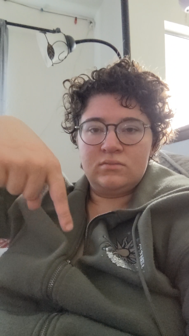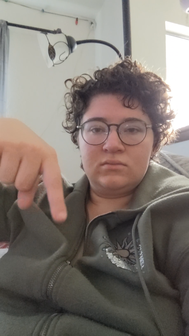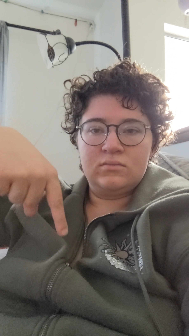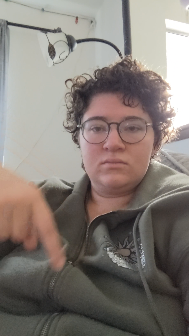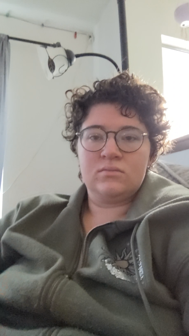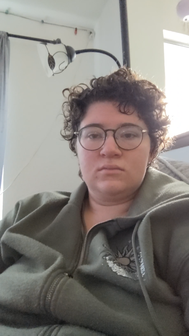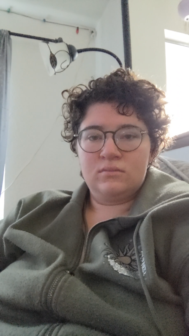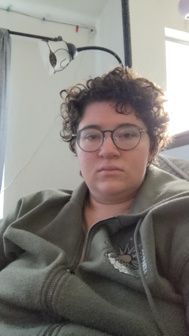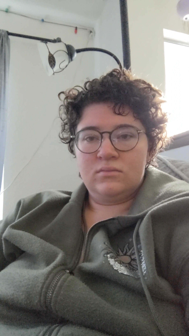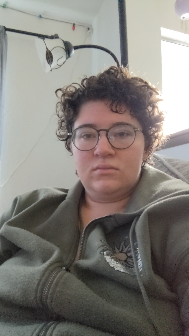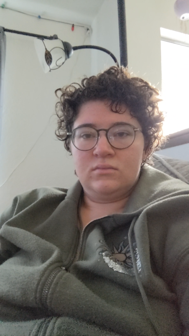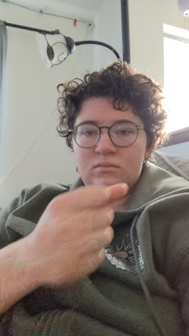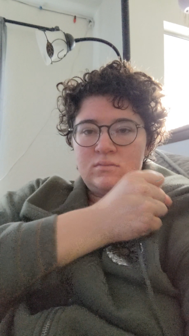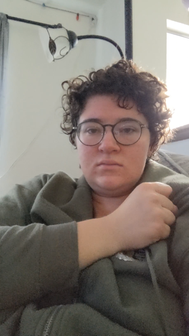love